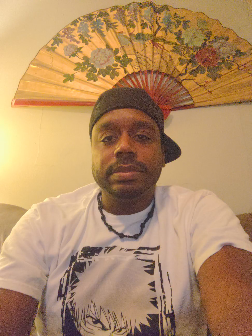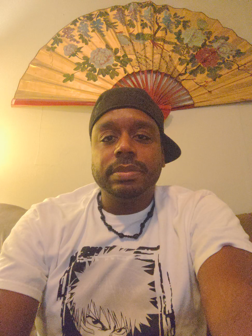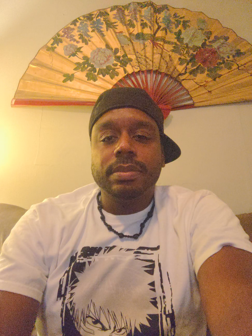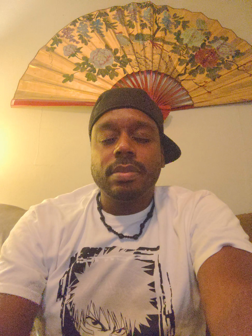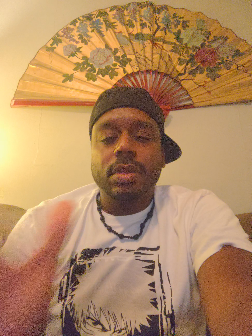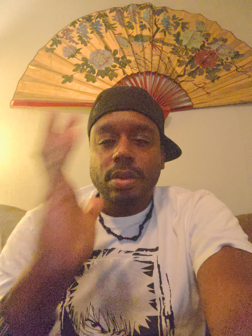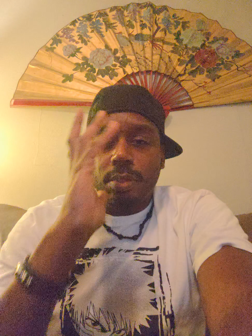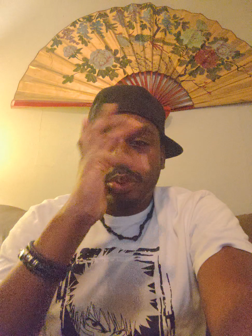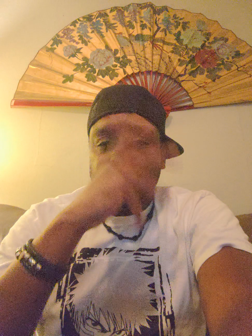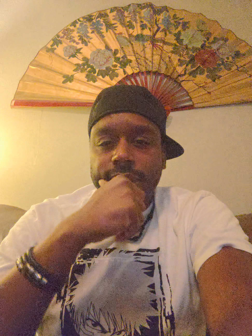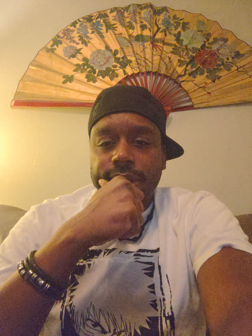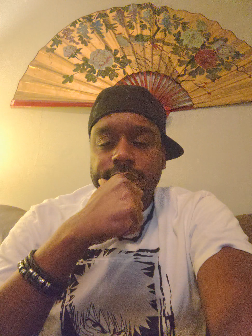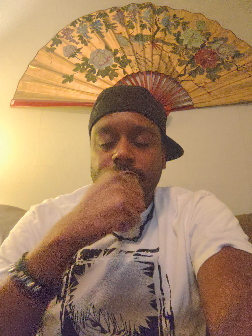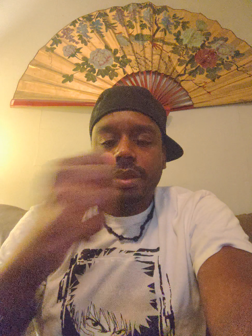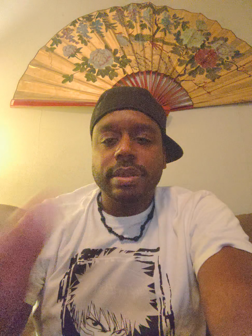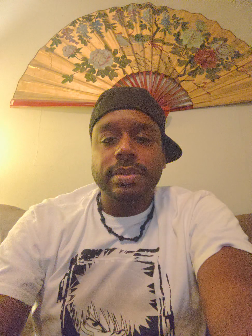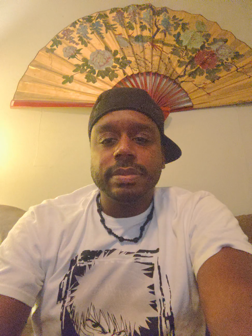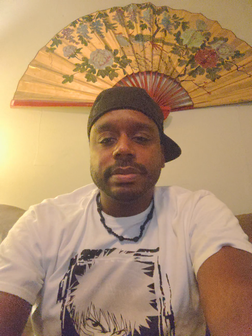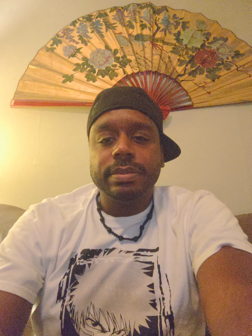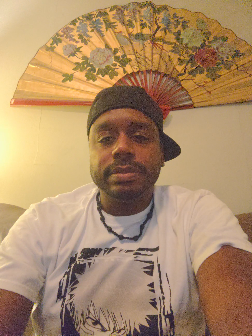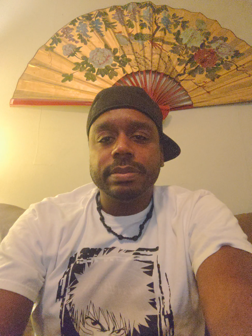pretty